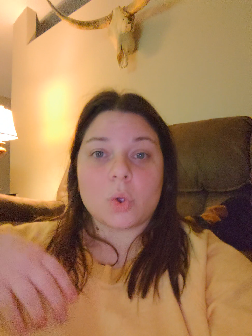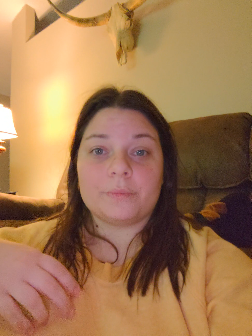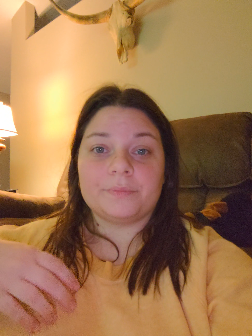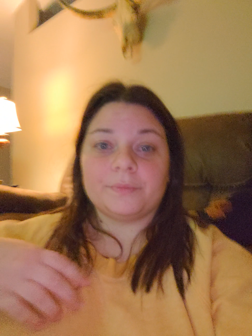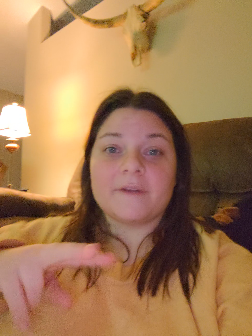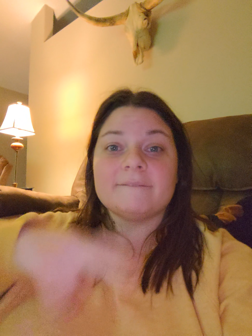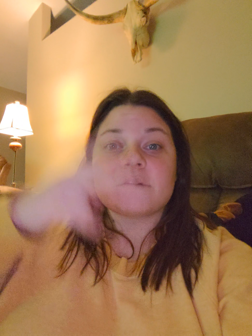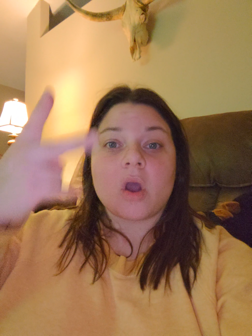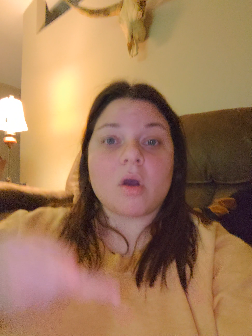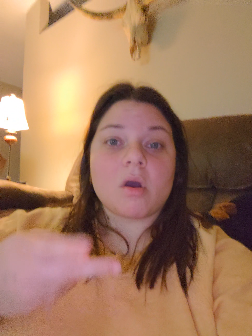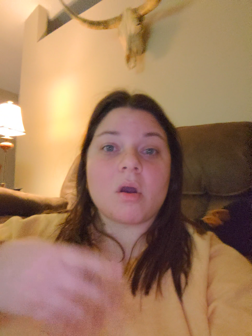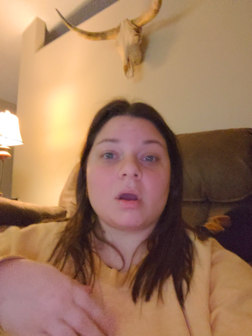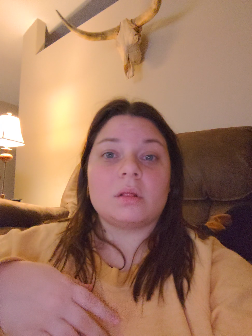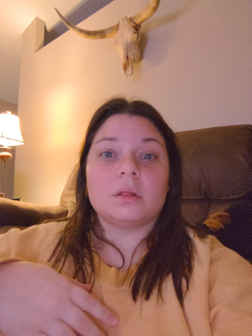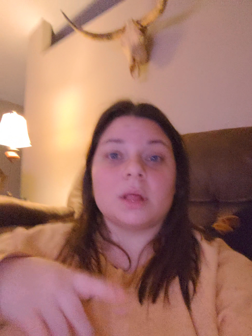fall